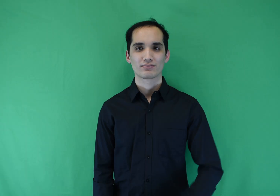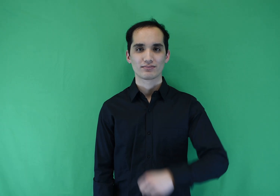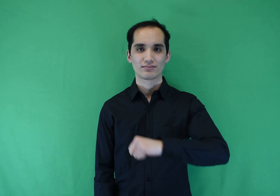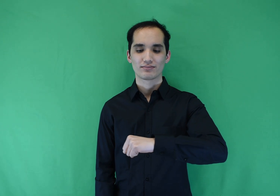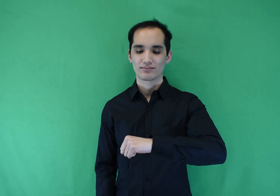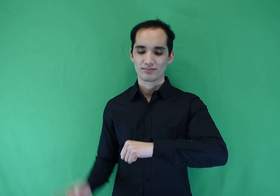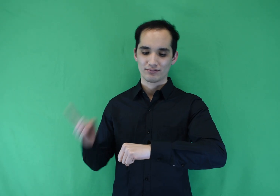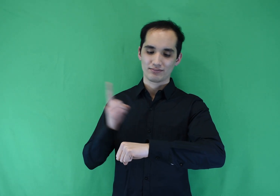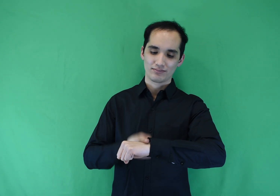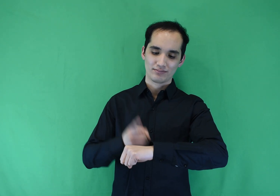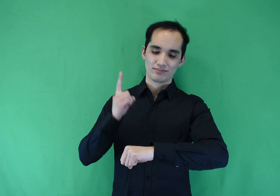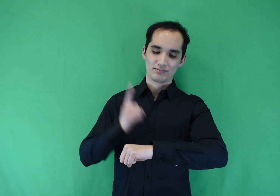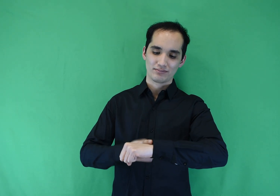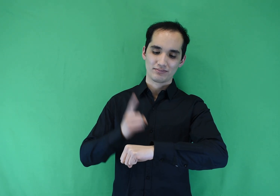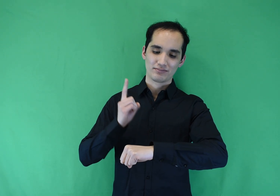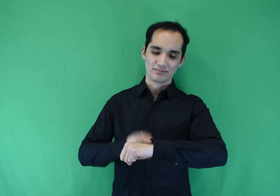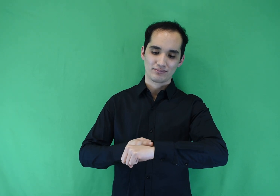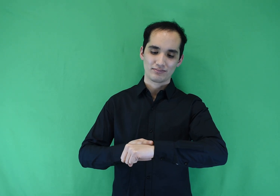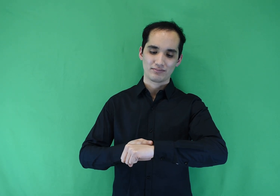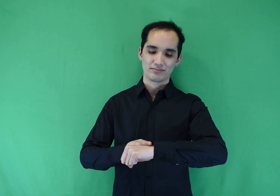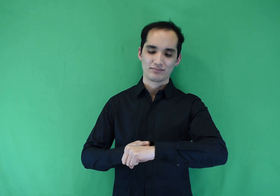enfermo